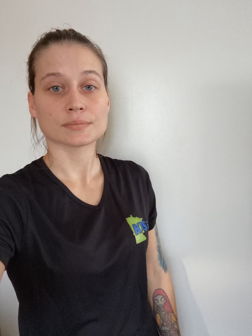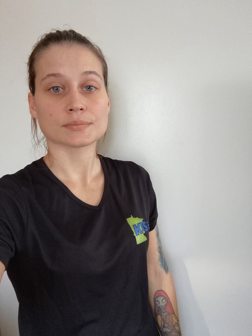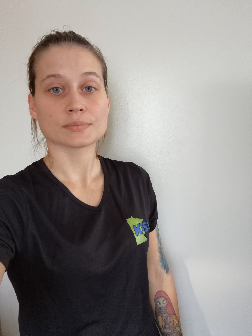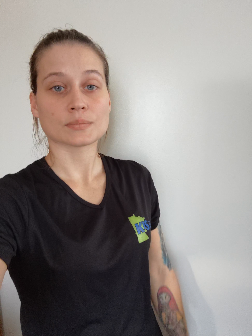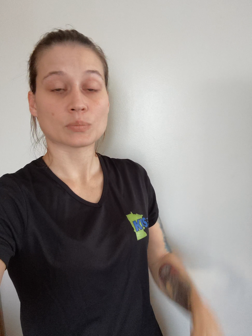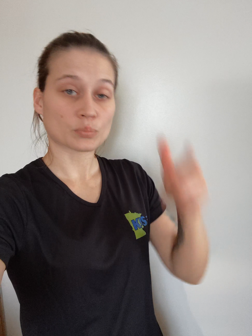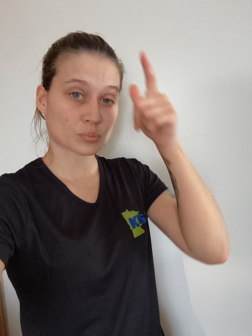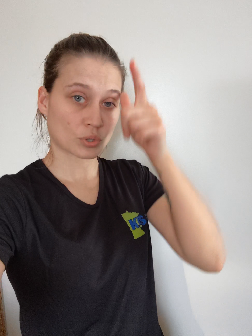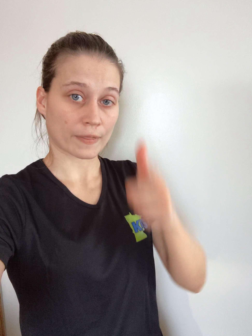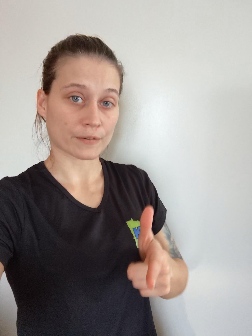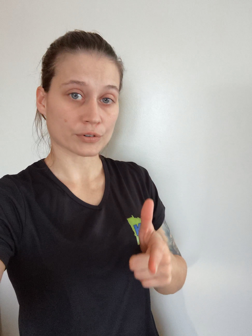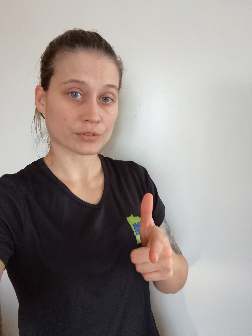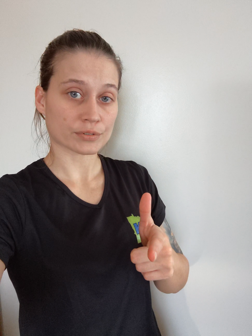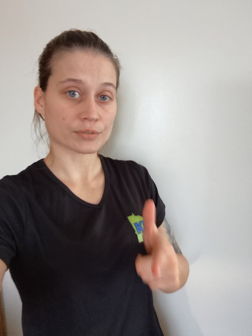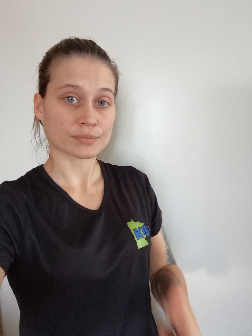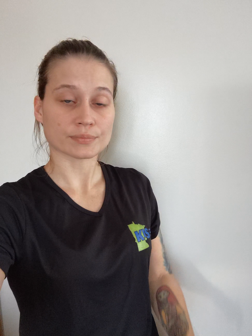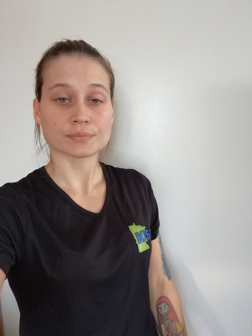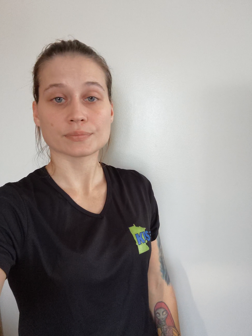brother